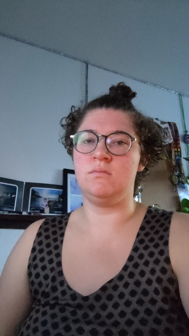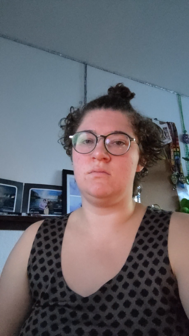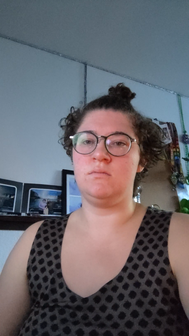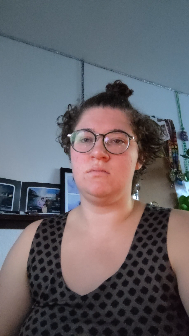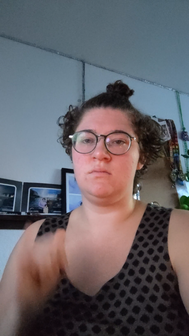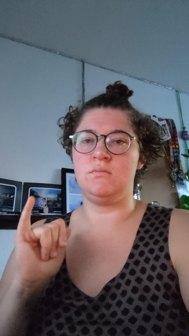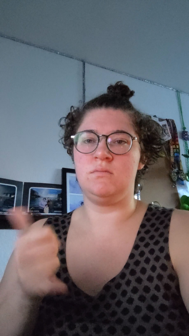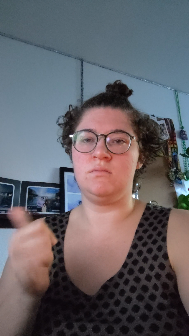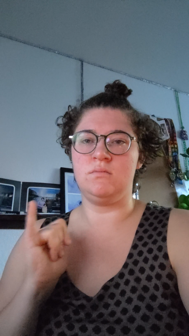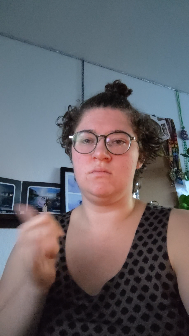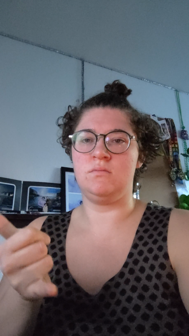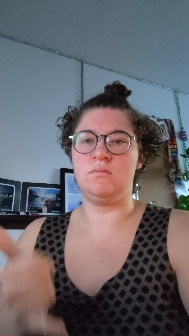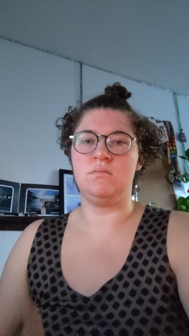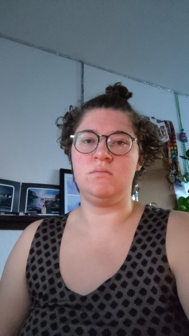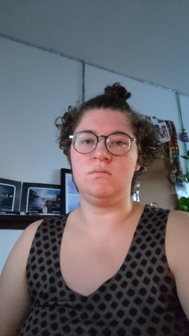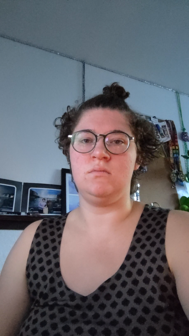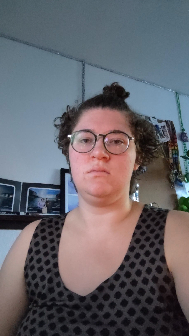rocking chair